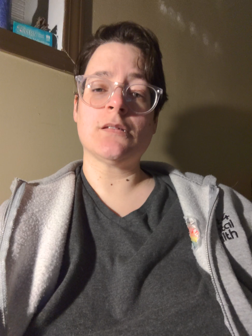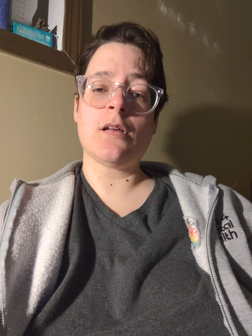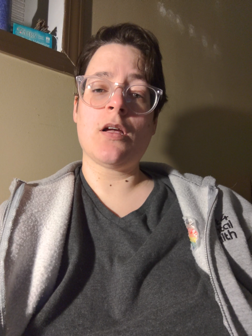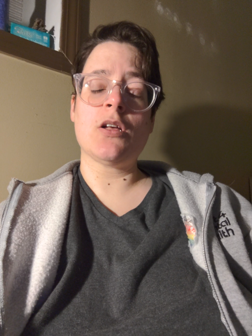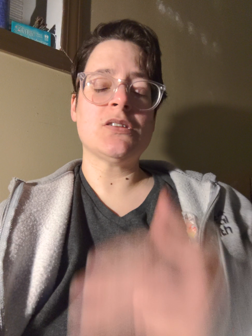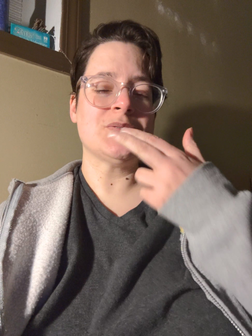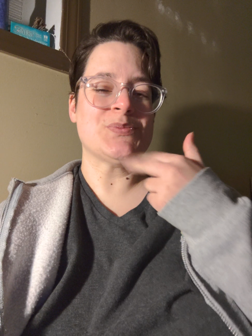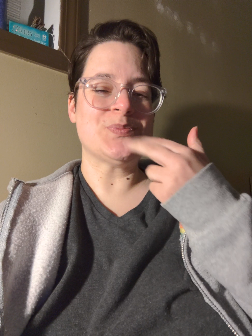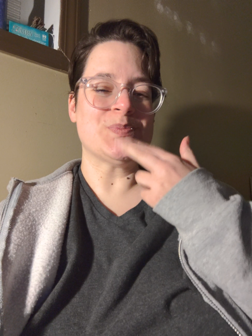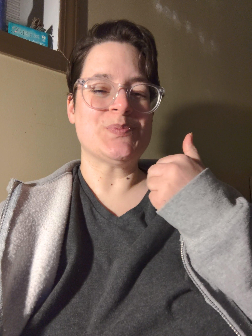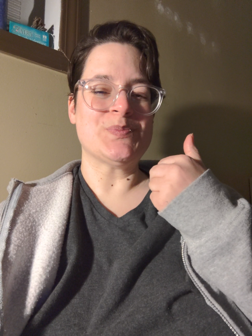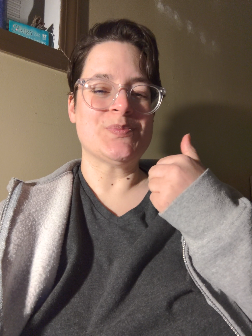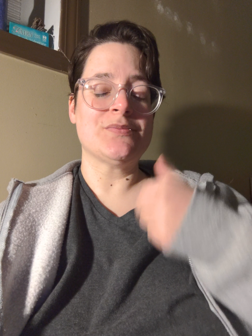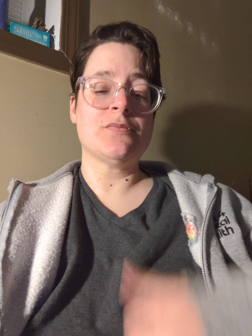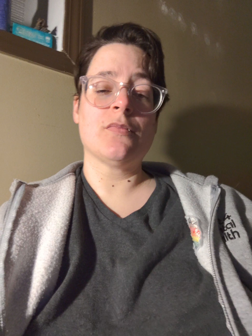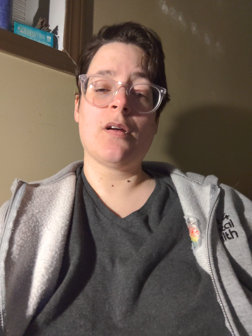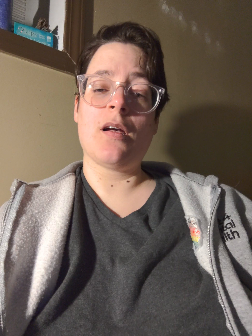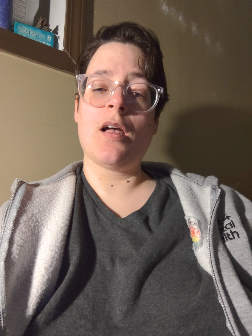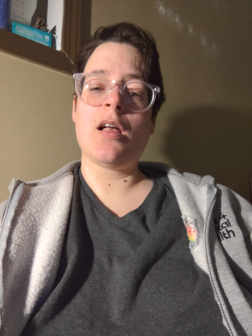cute